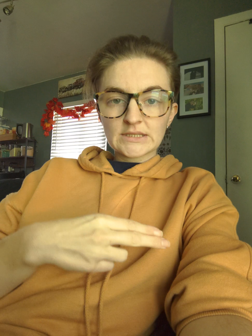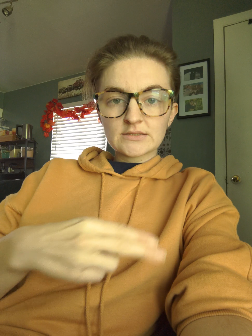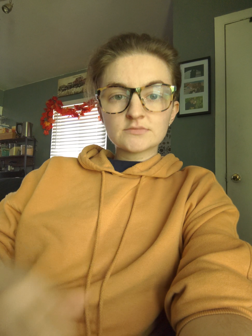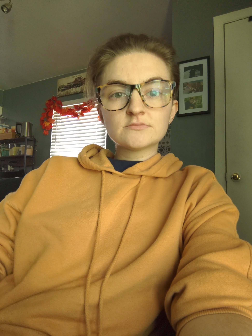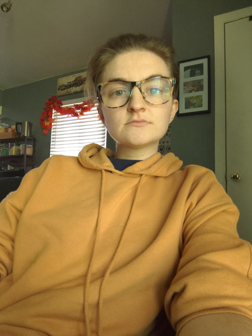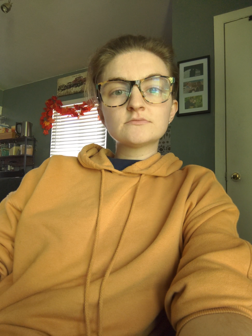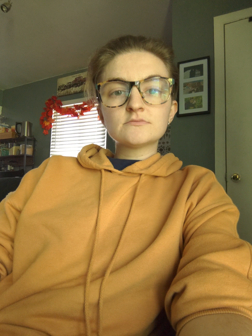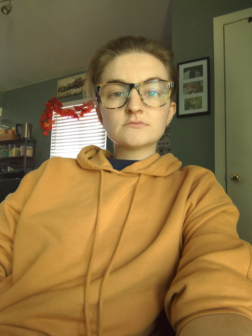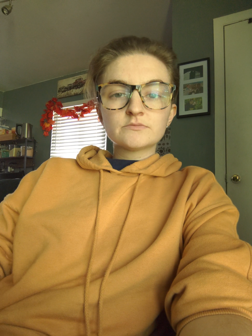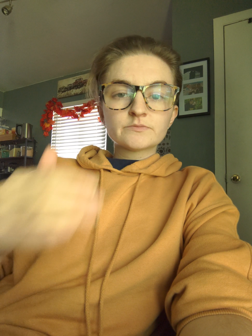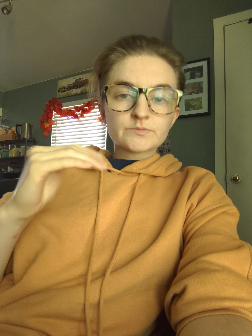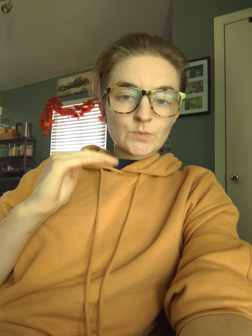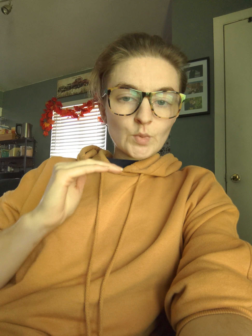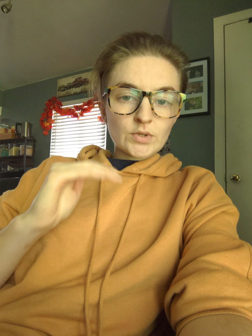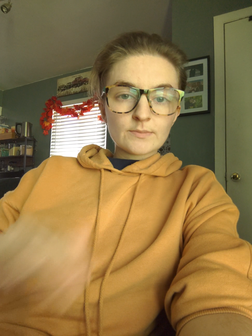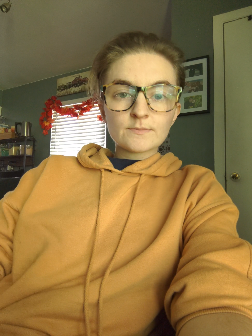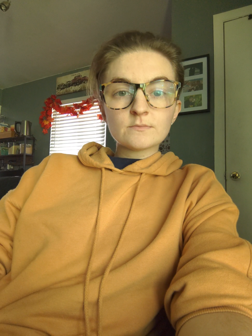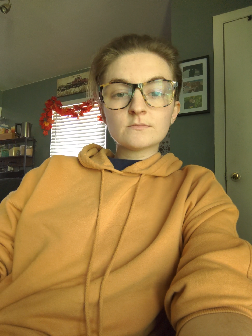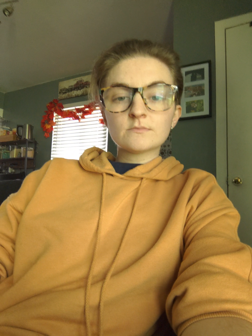short